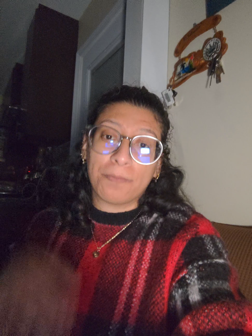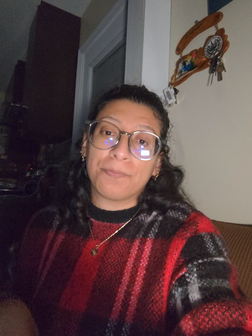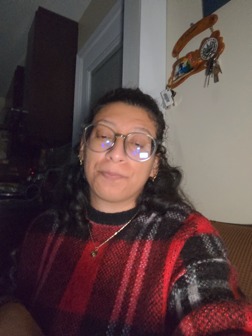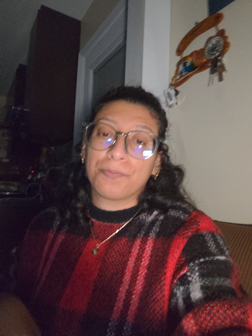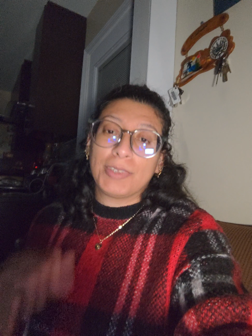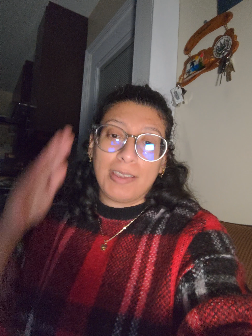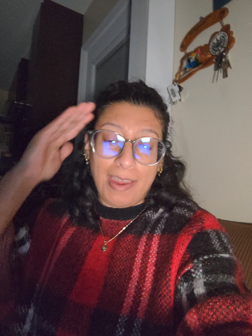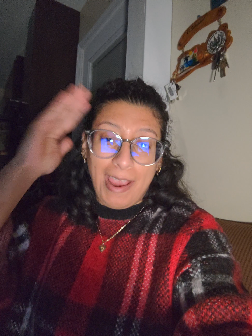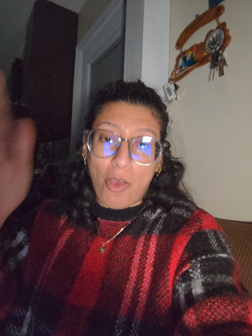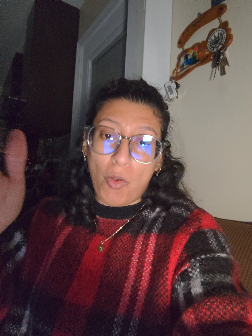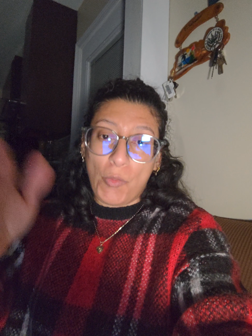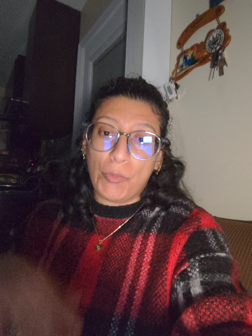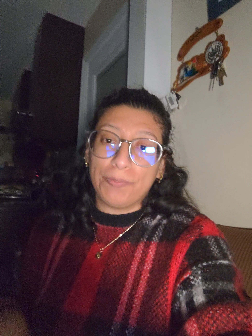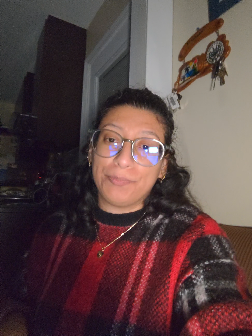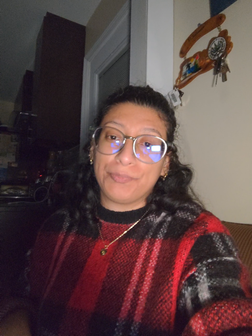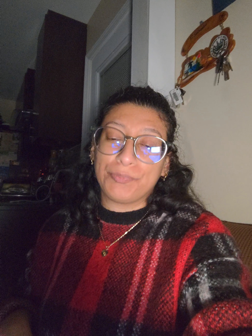hello